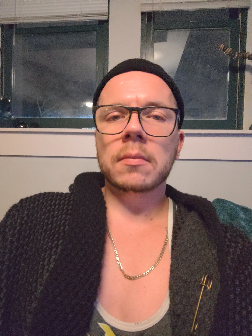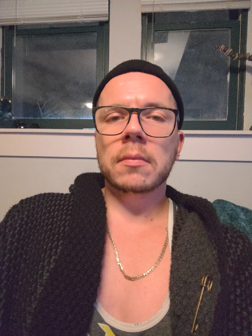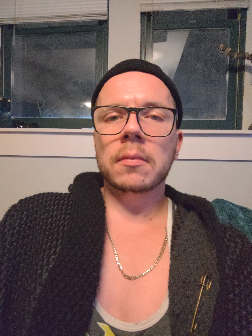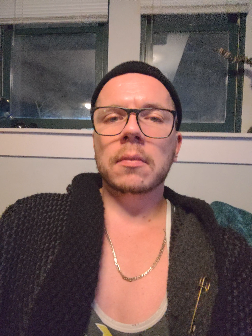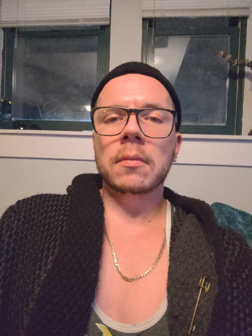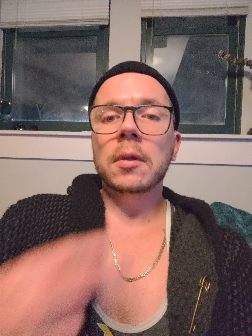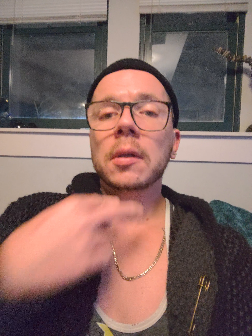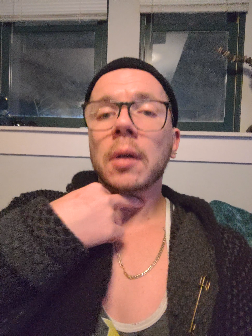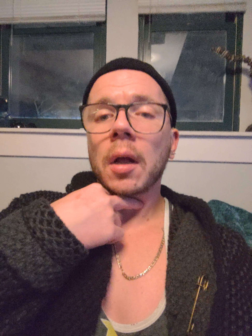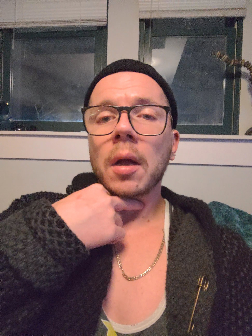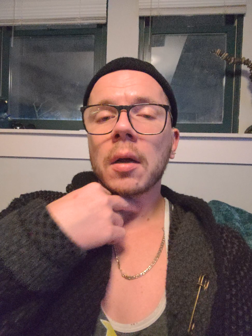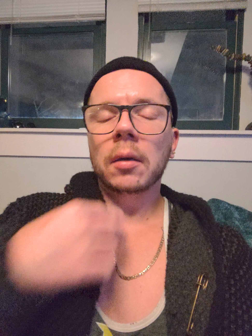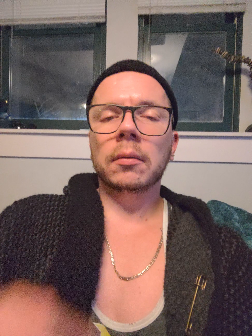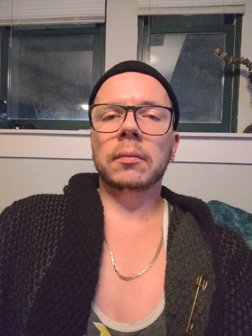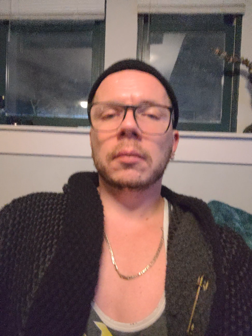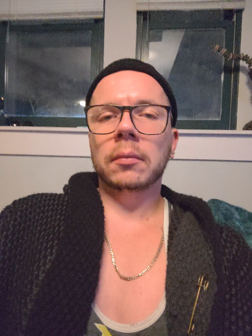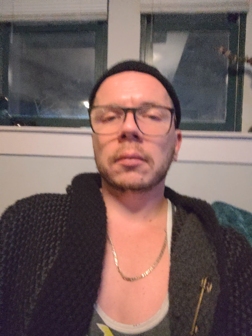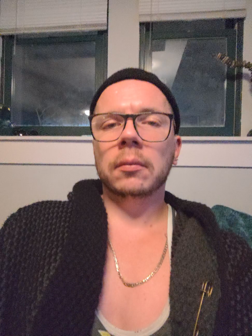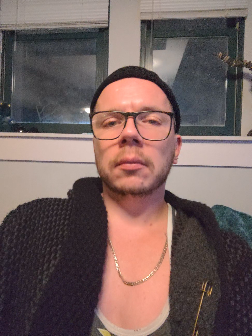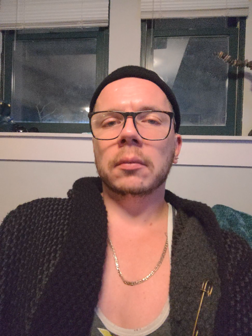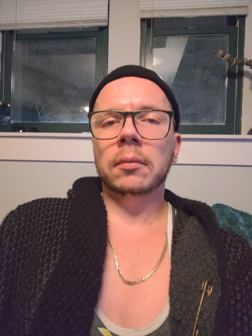stuck